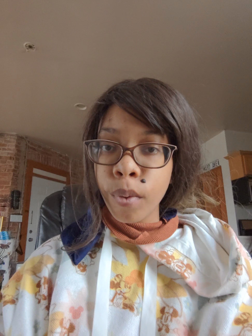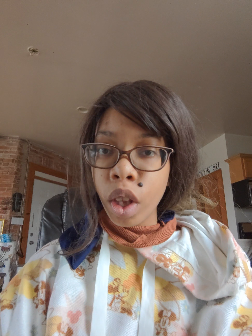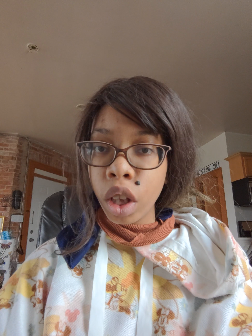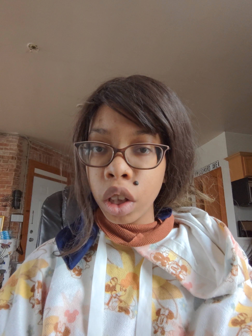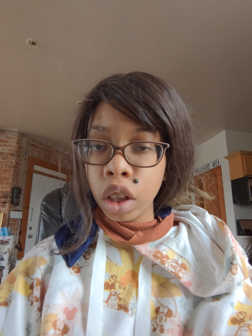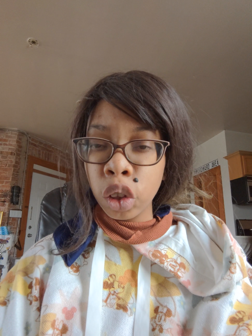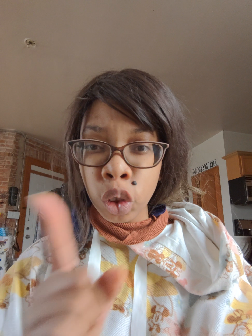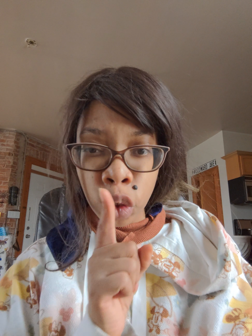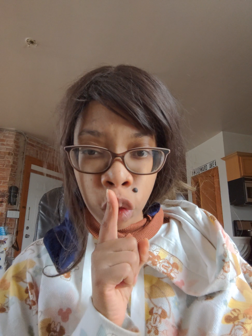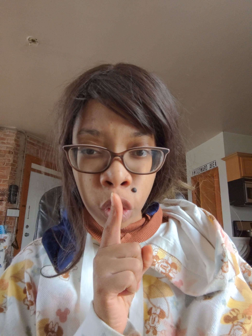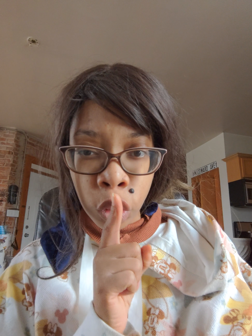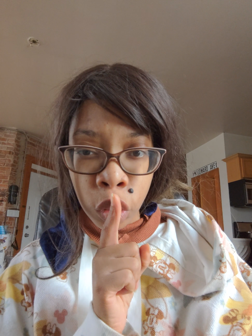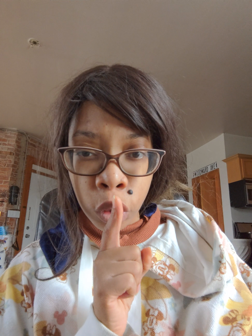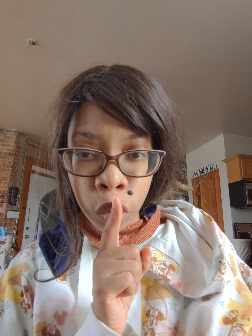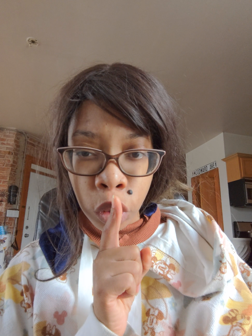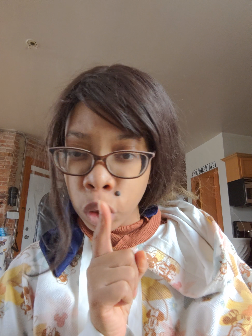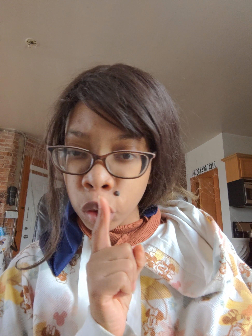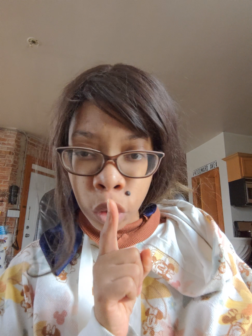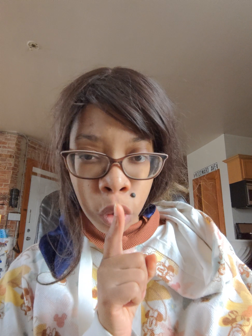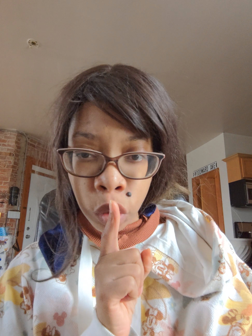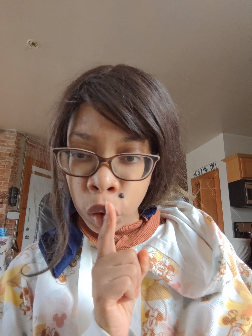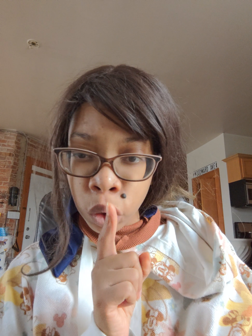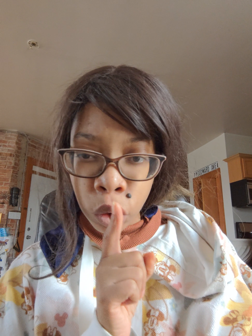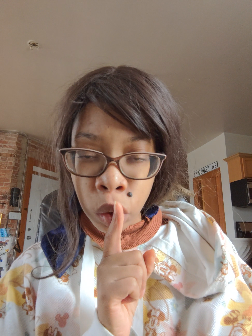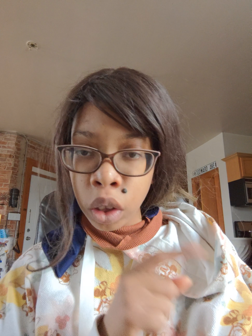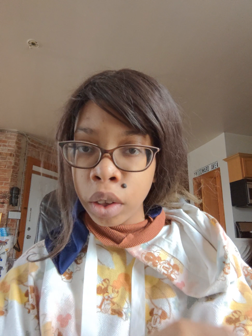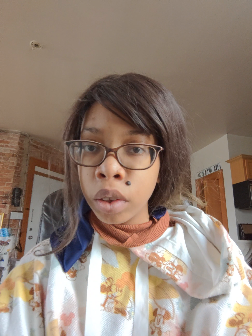shhh